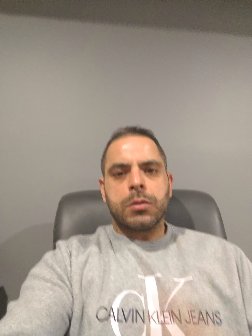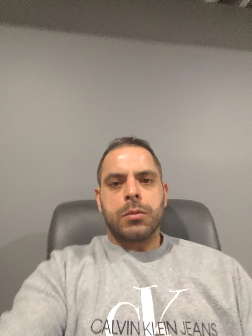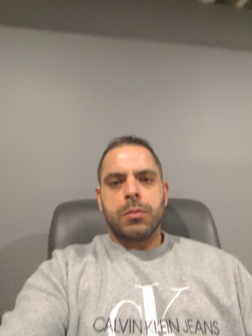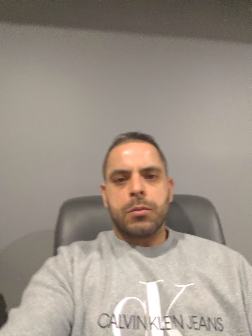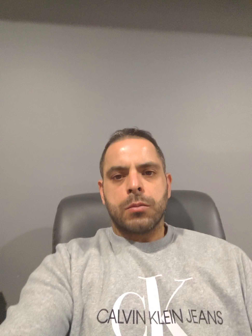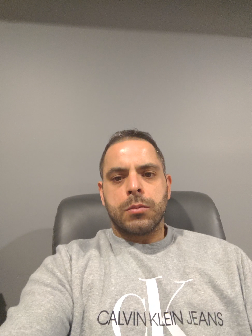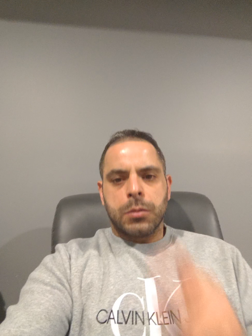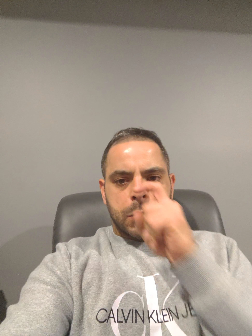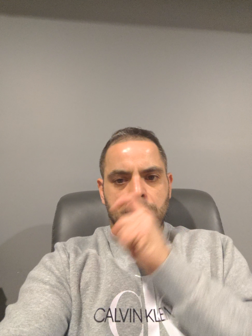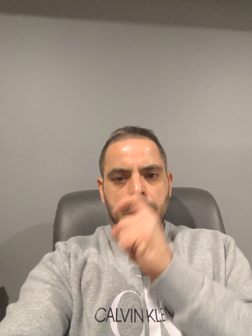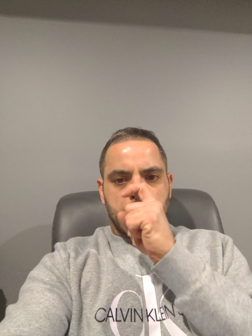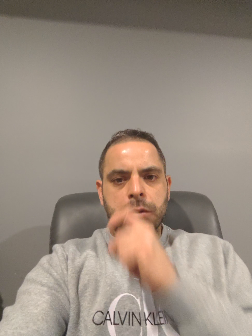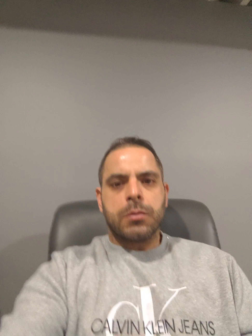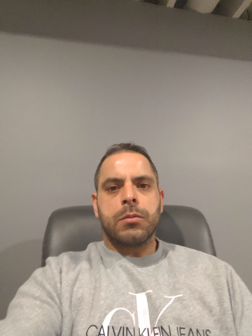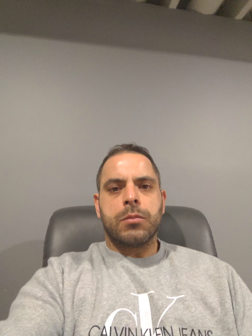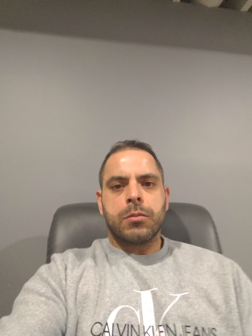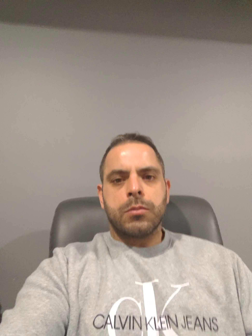doll